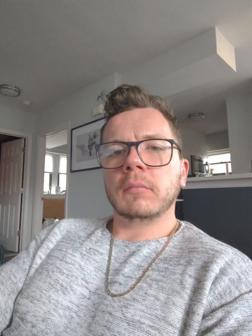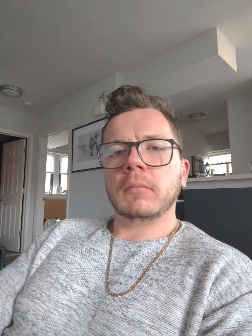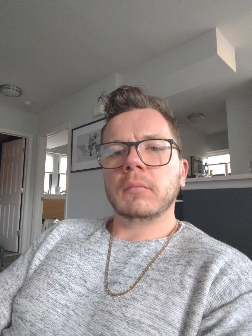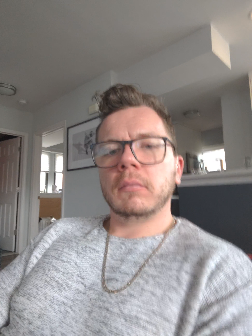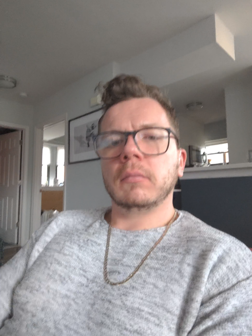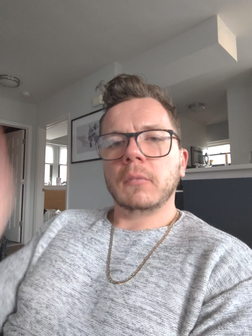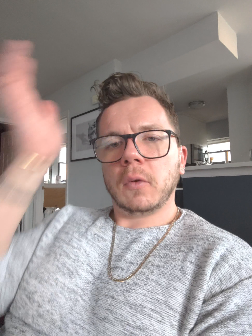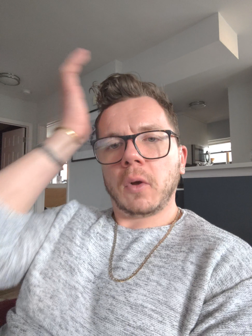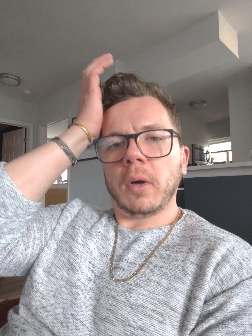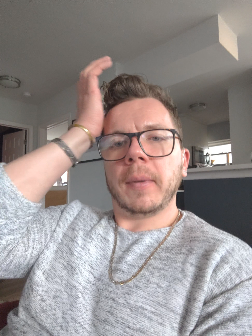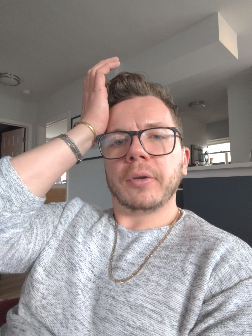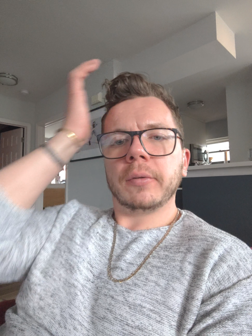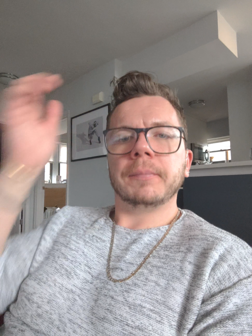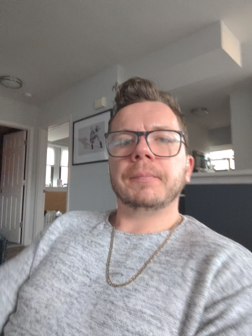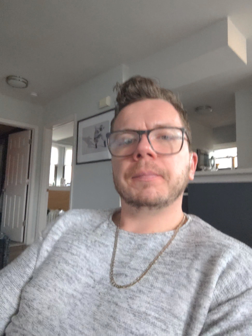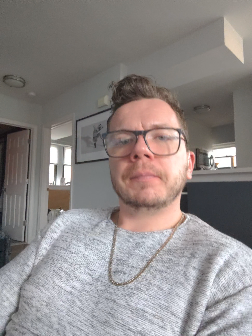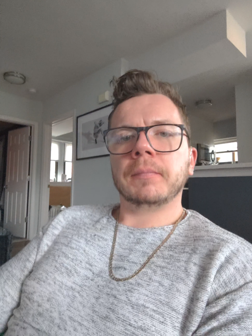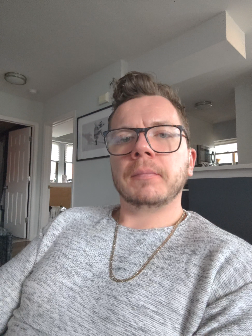garbage